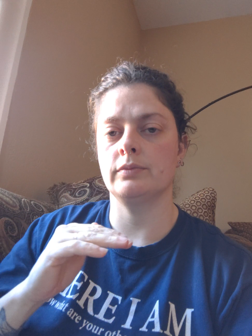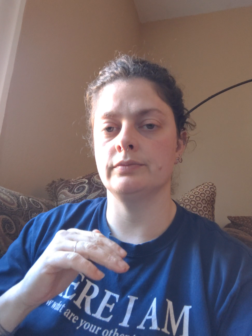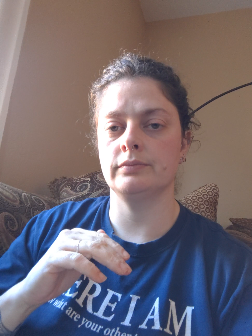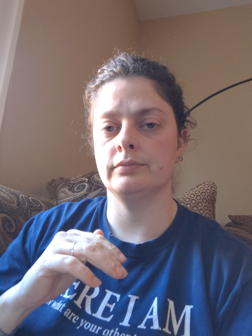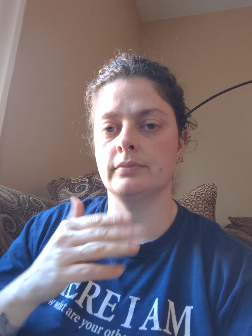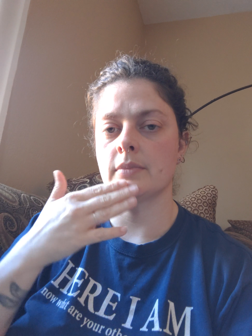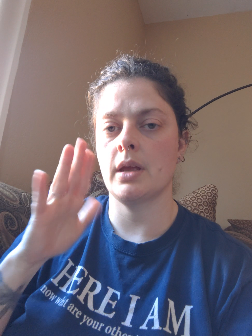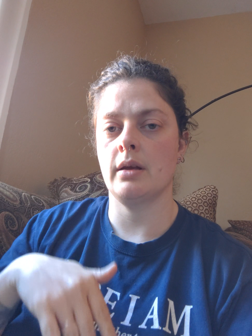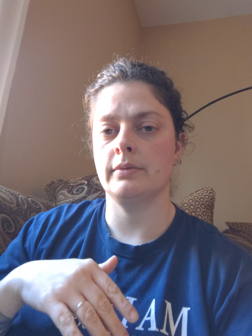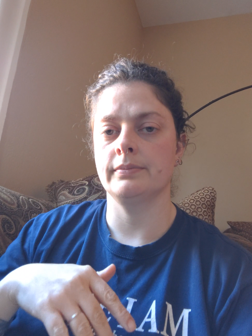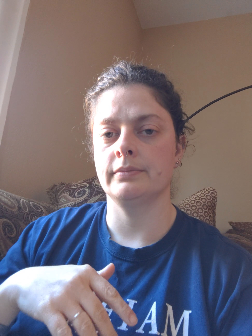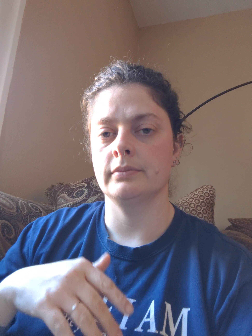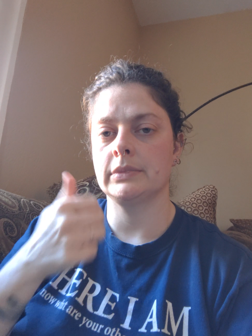bad